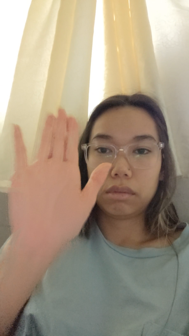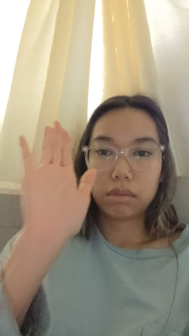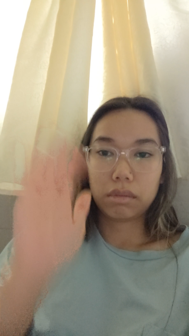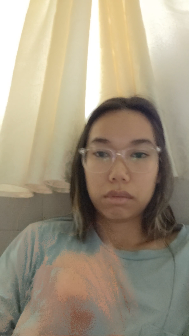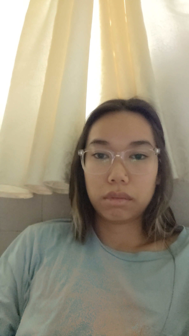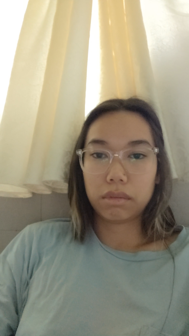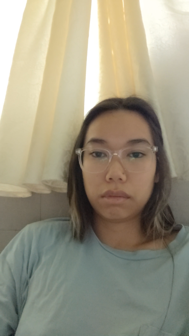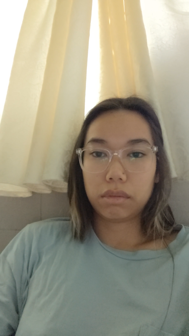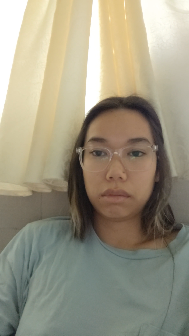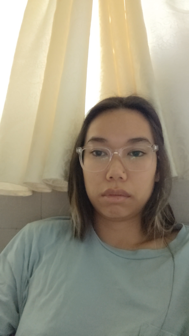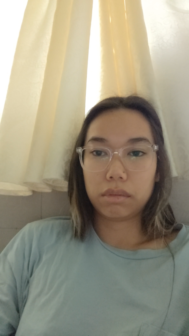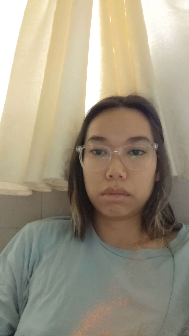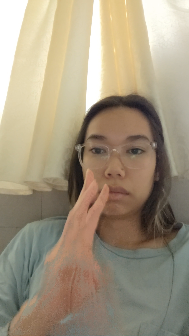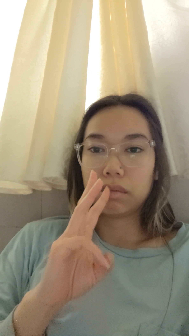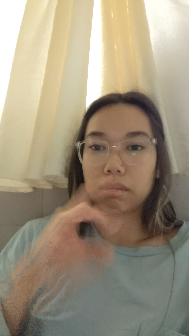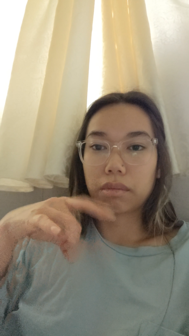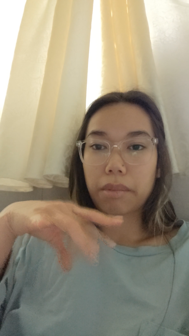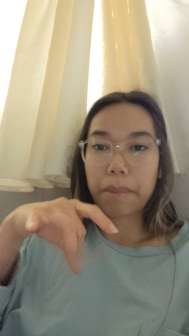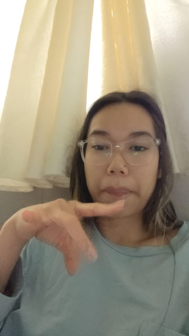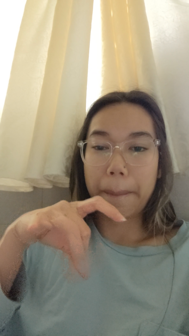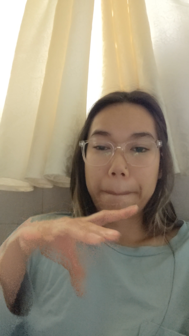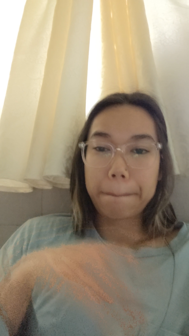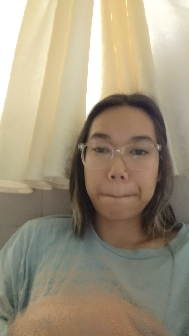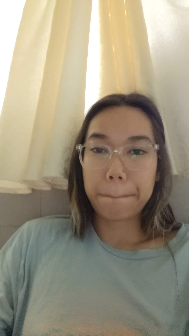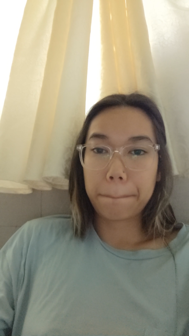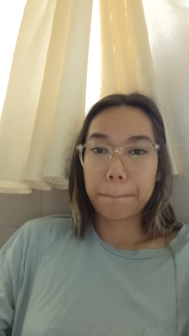melon